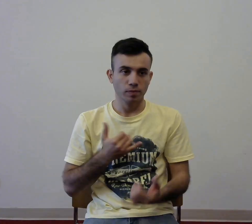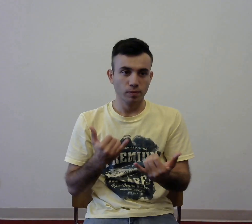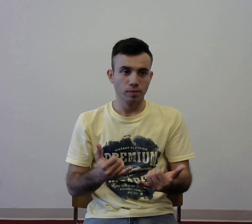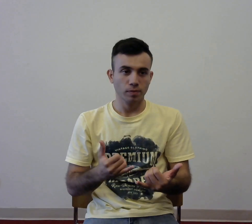indi